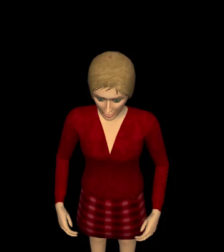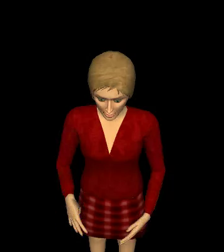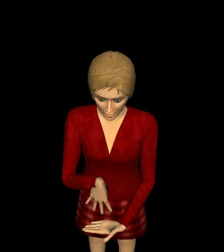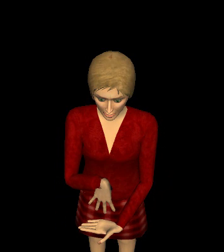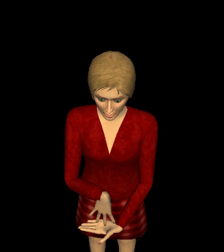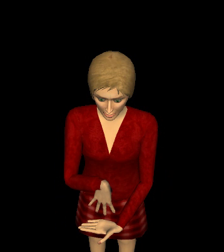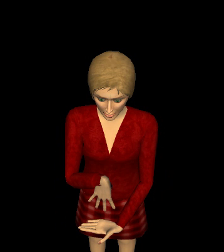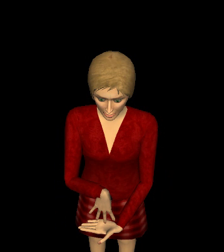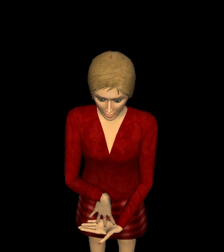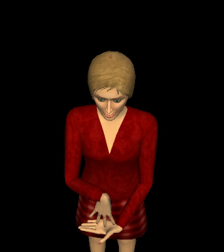أثينا